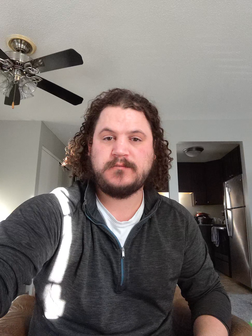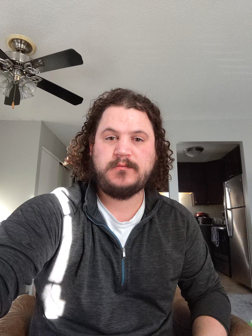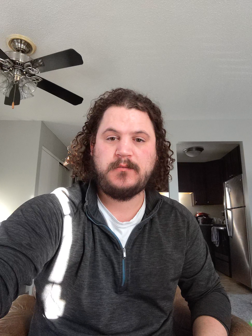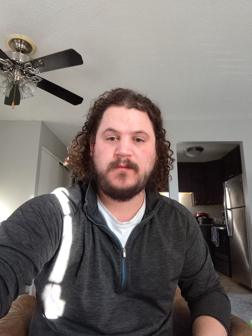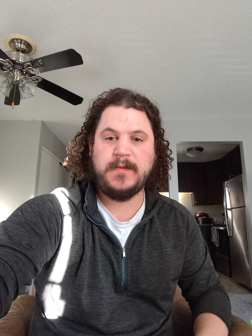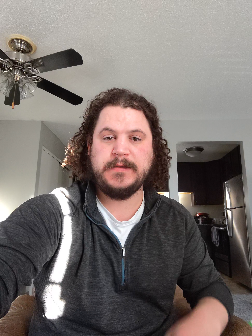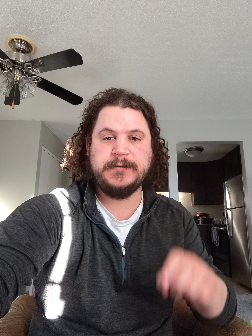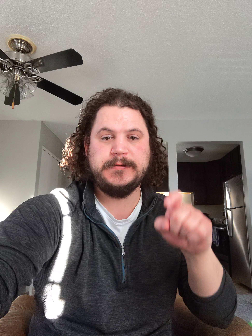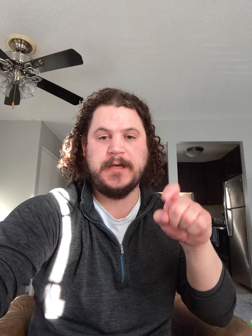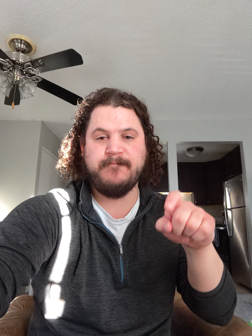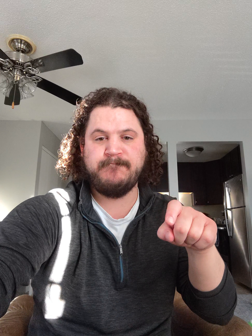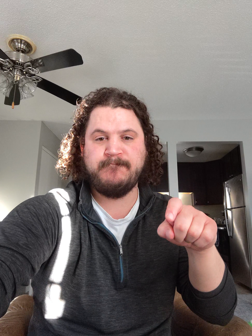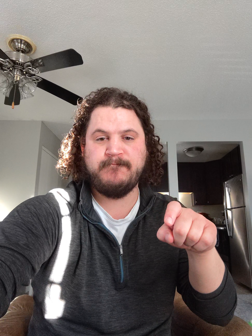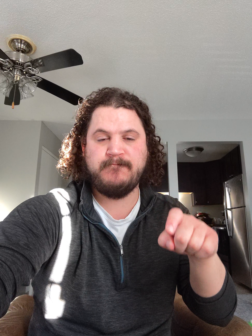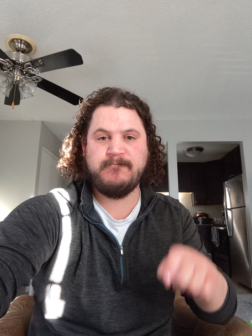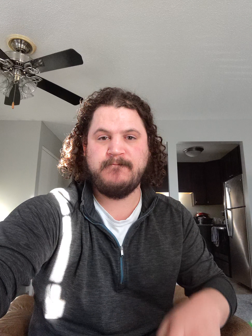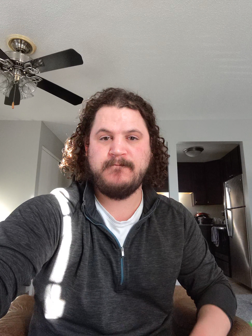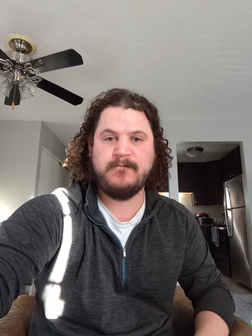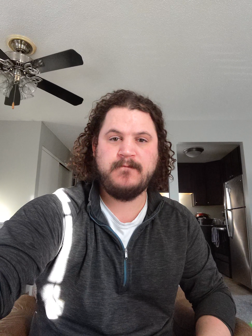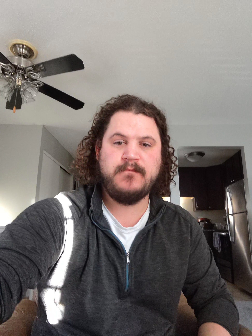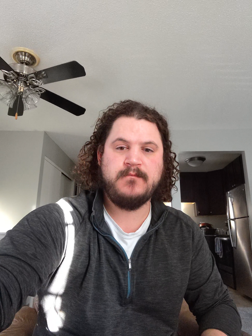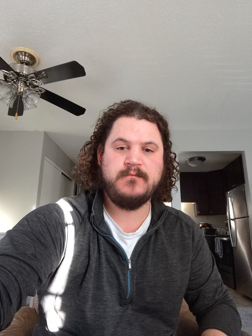time